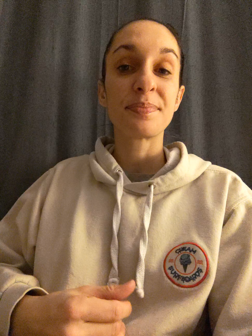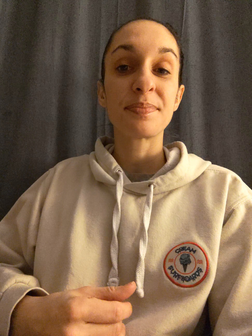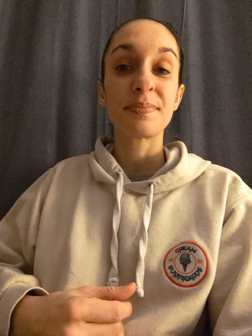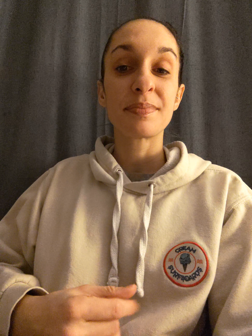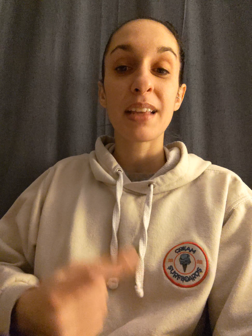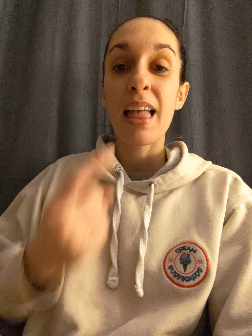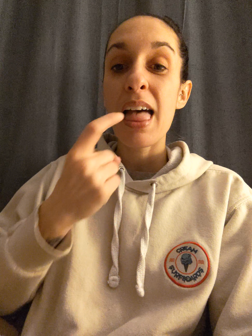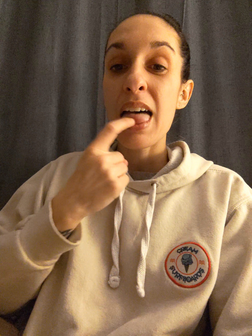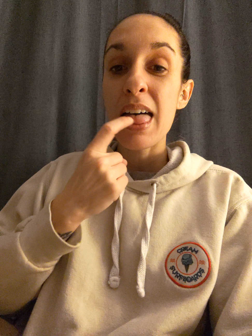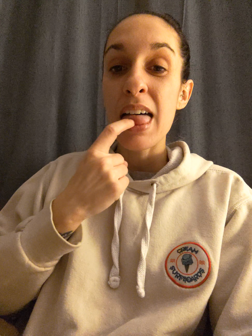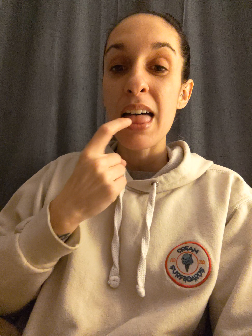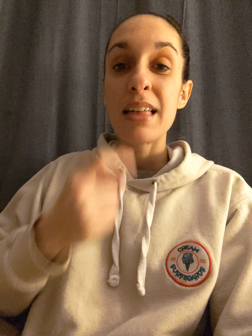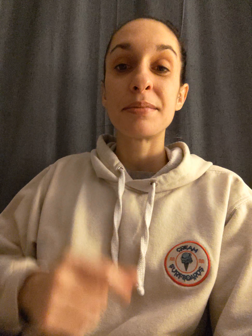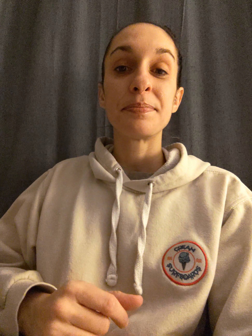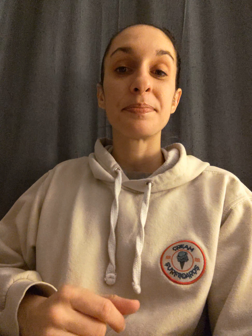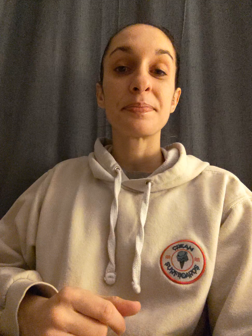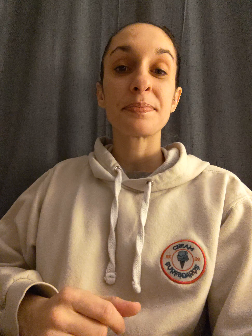tongue